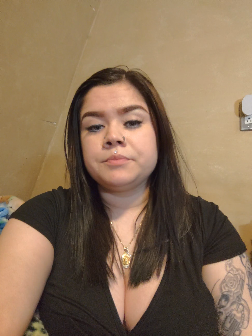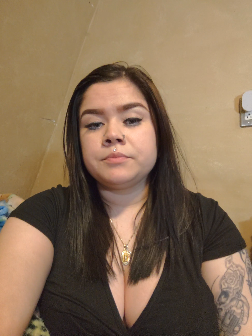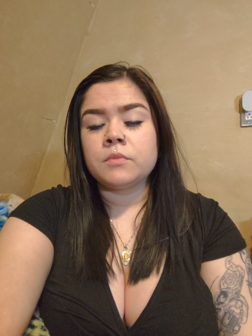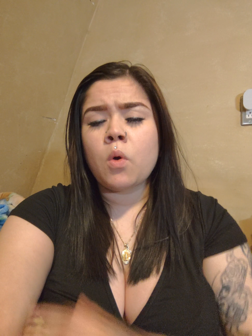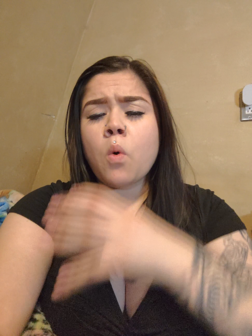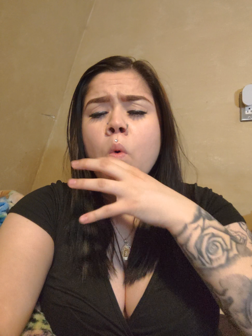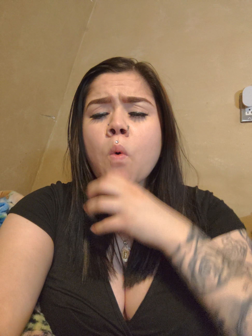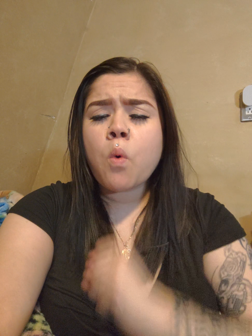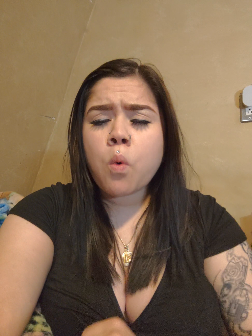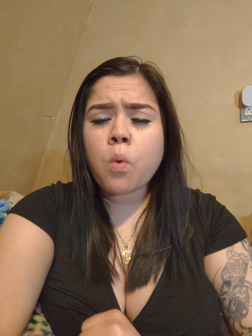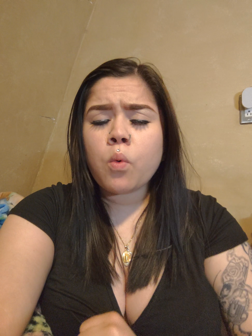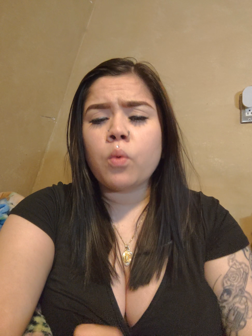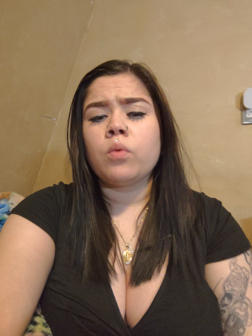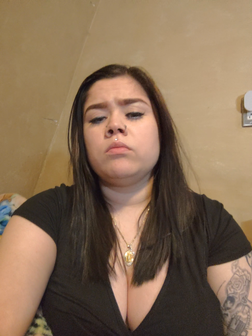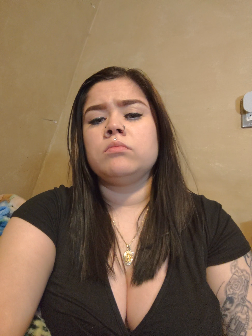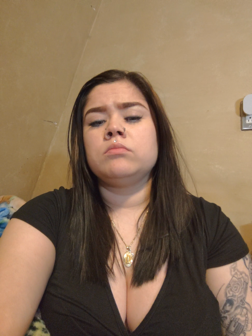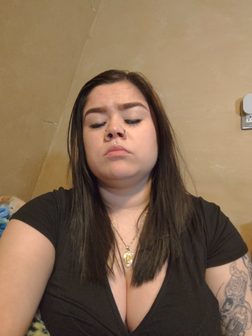old